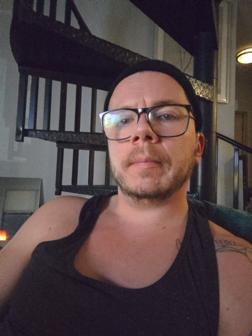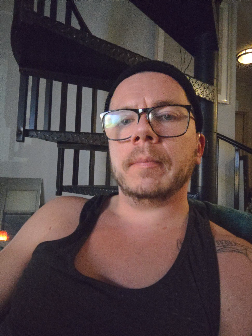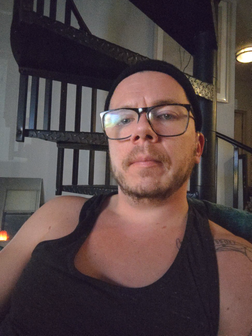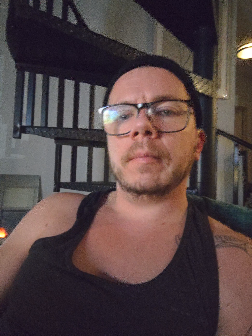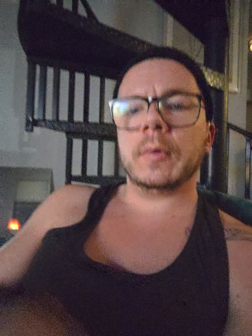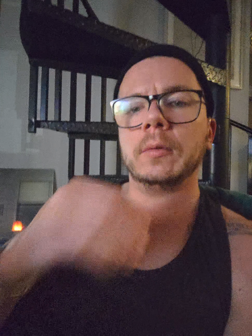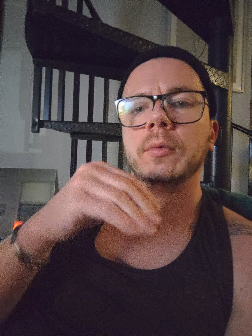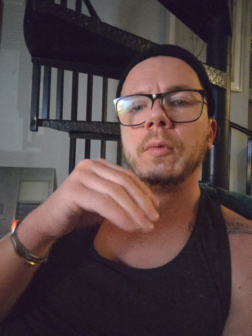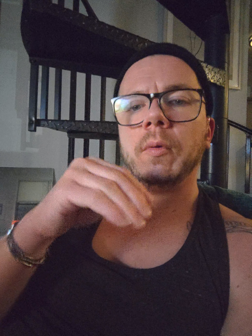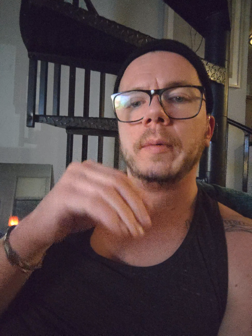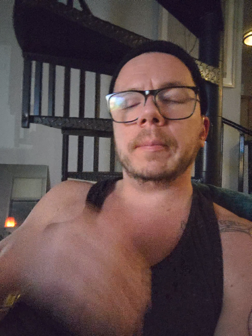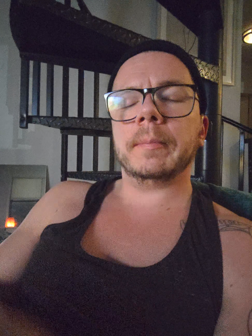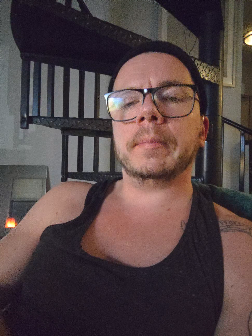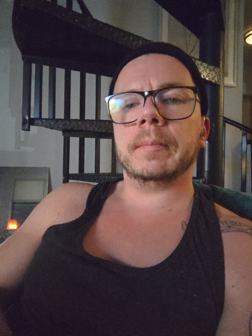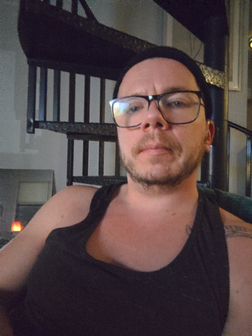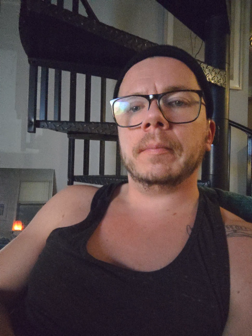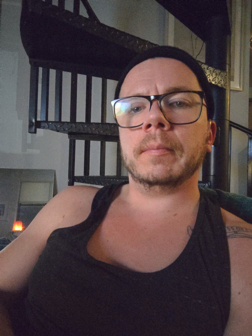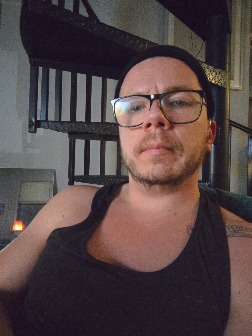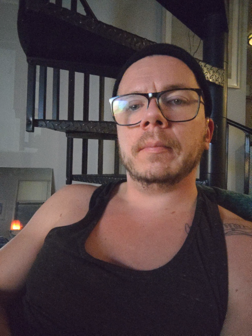store